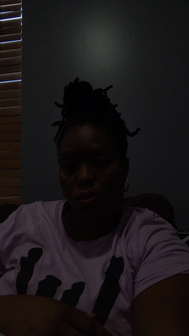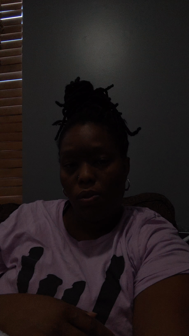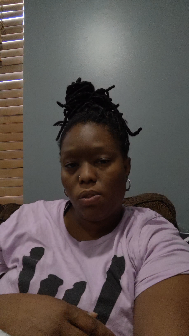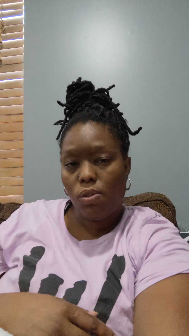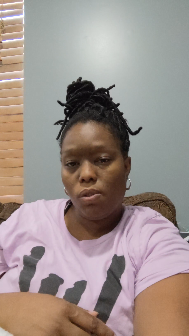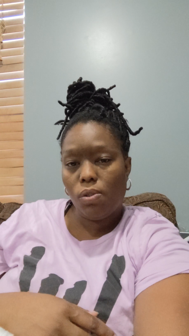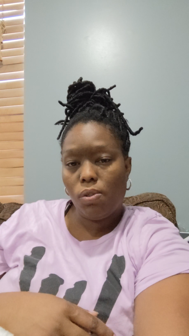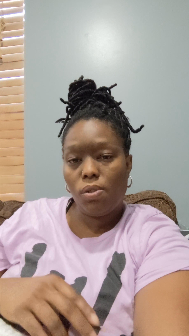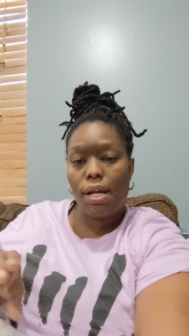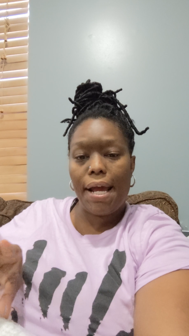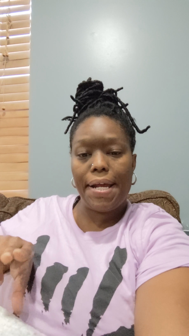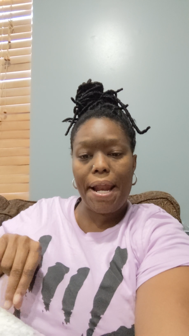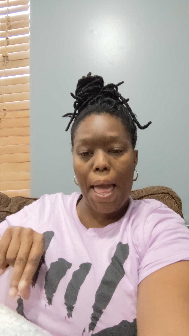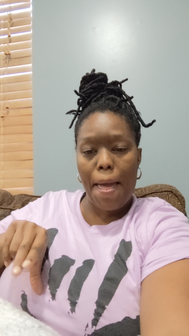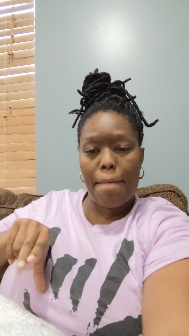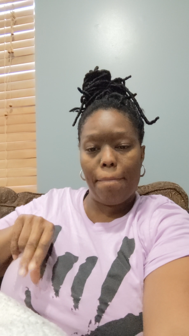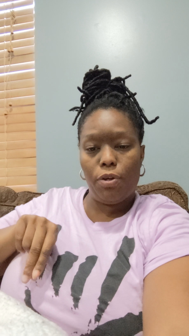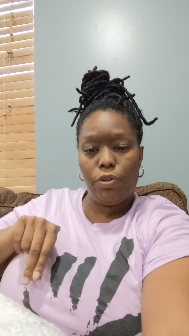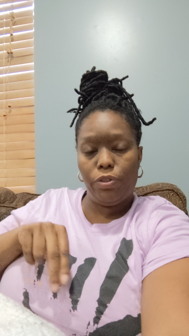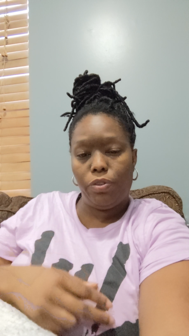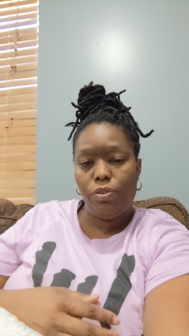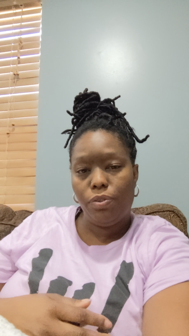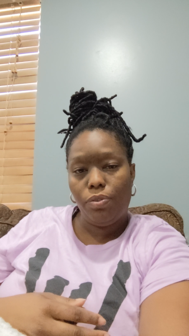diaper